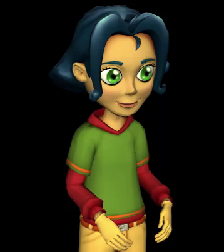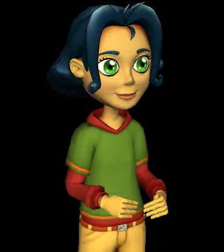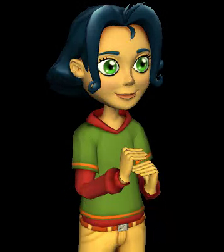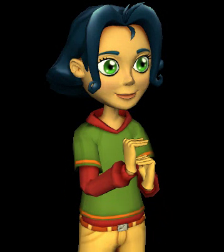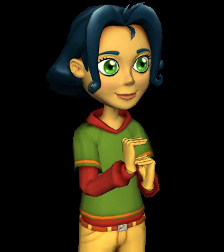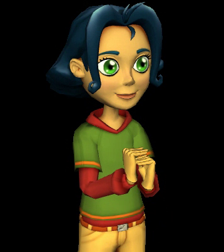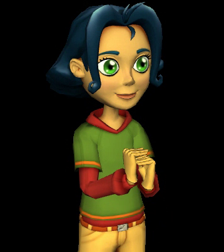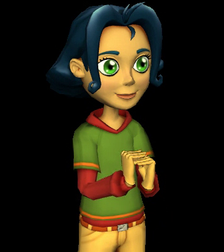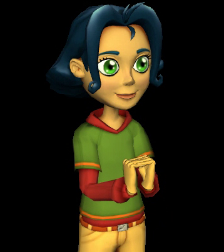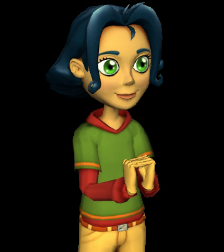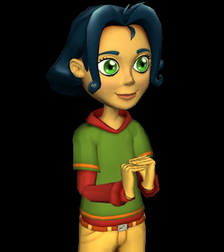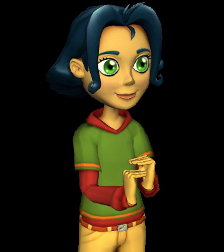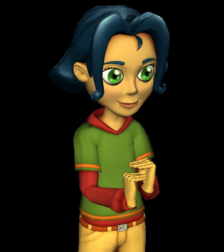برنامج